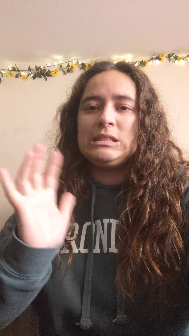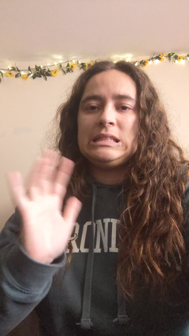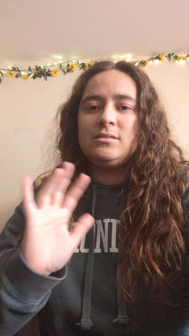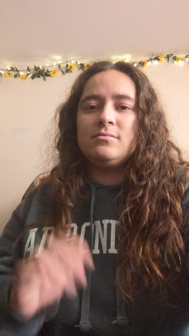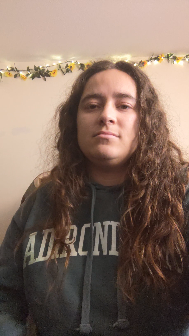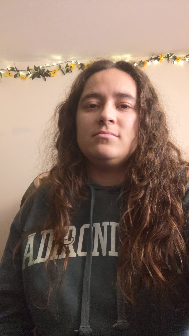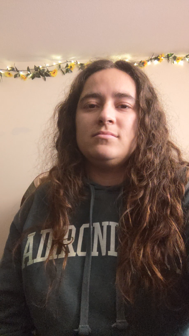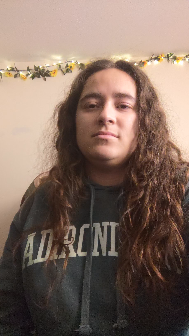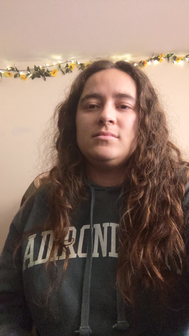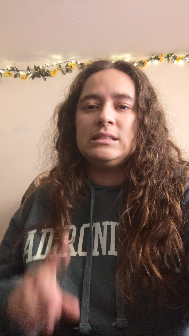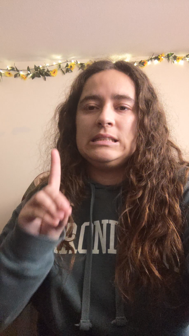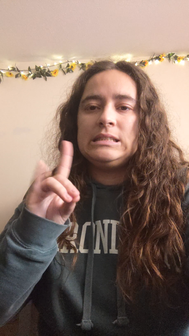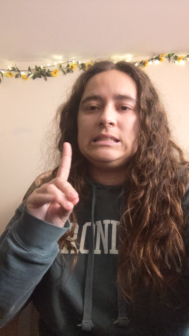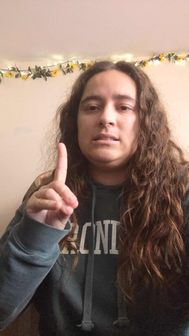did